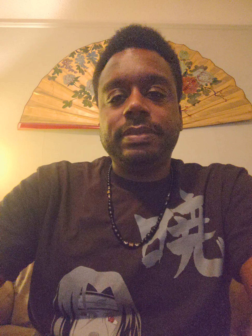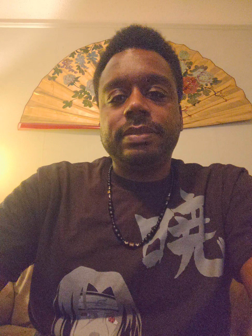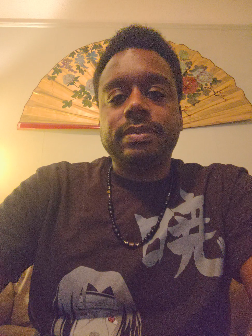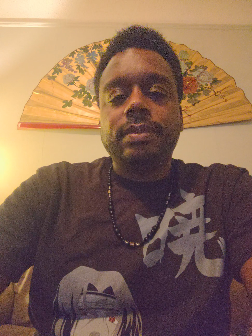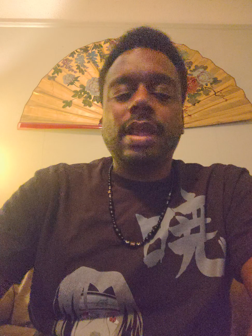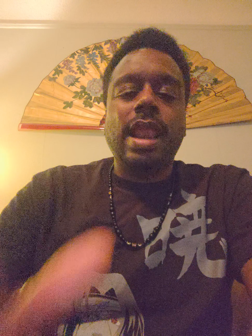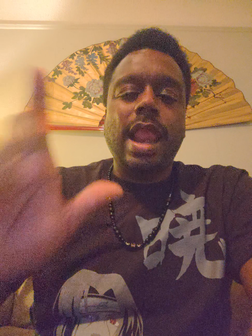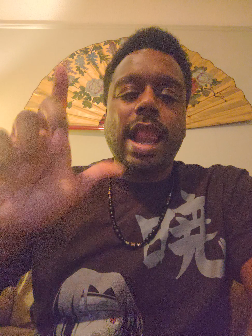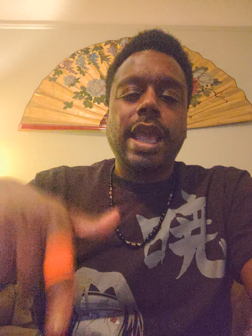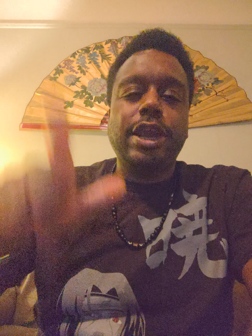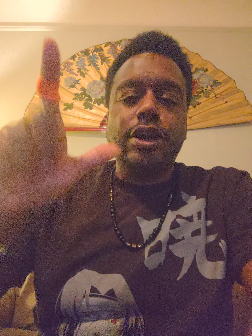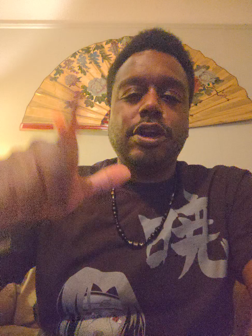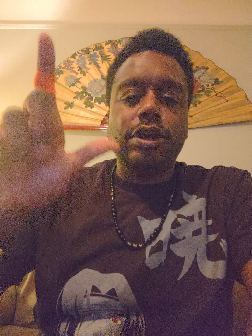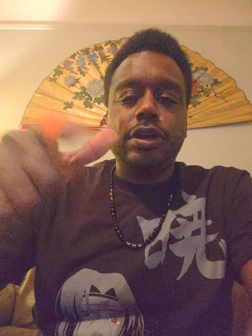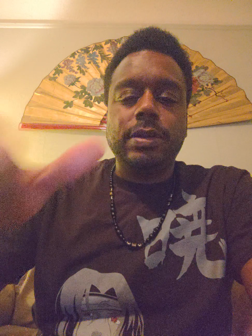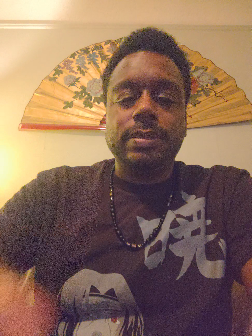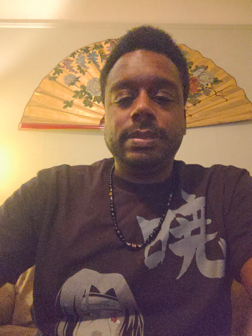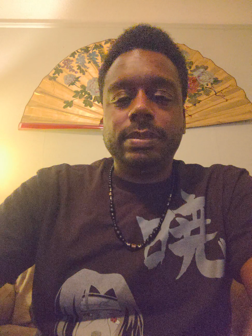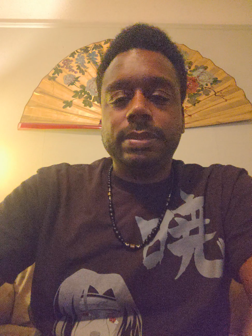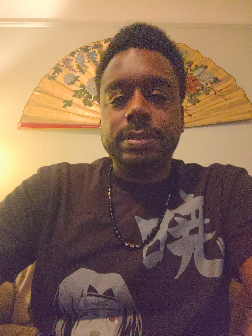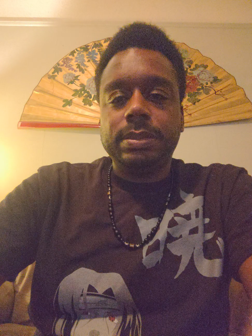later